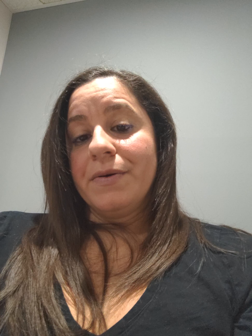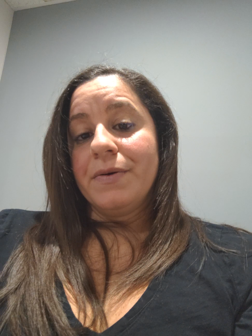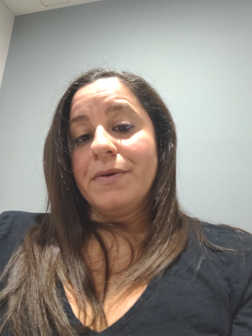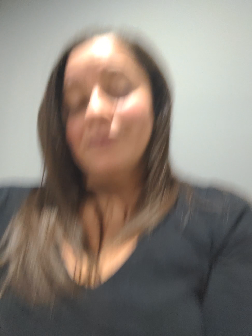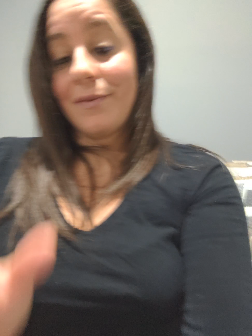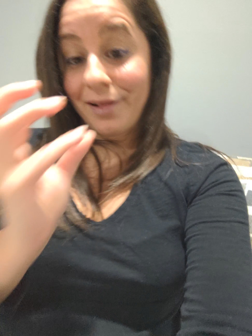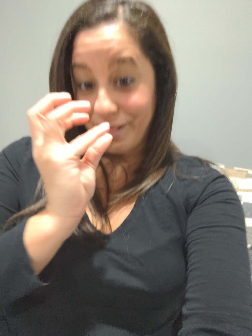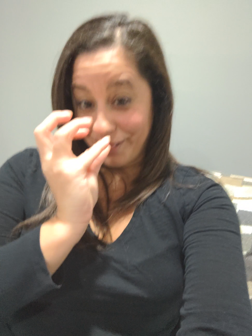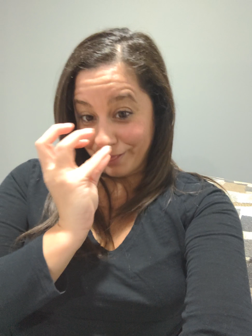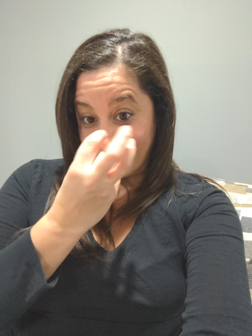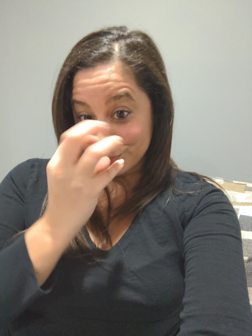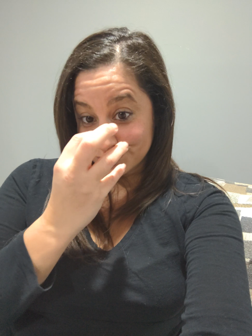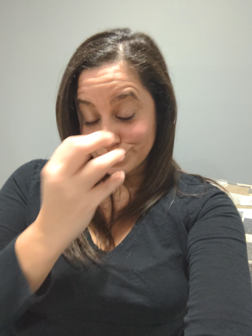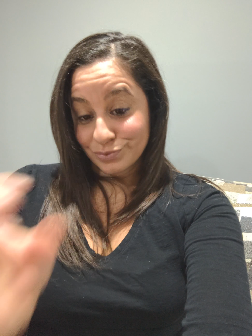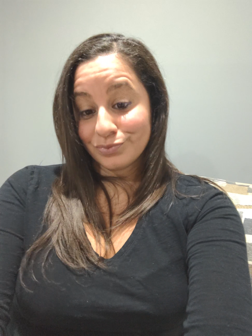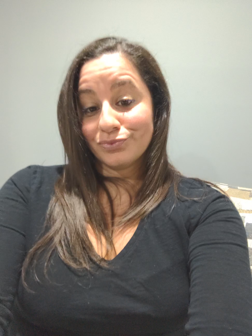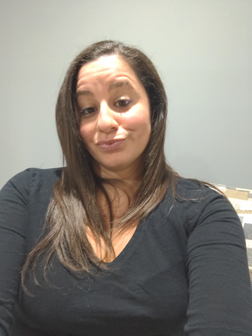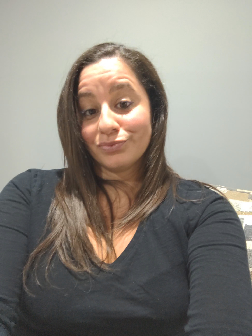clown